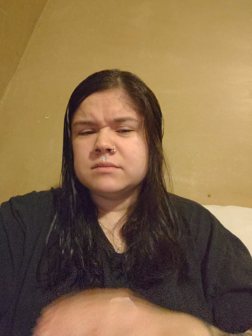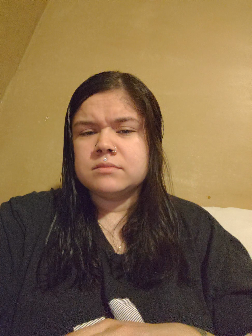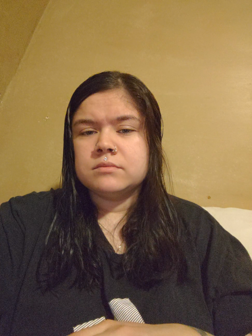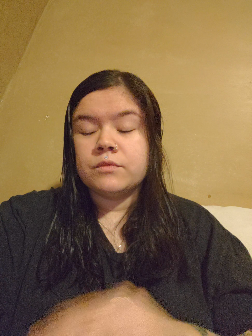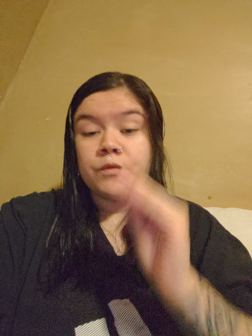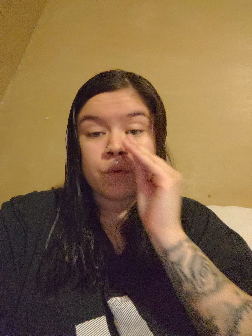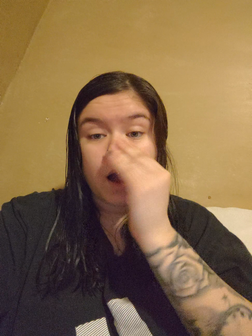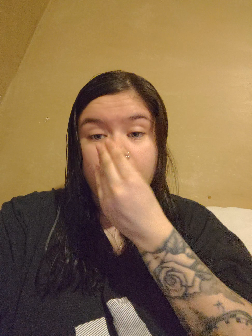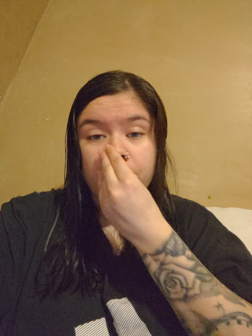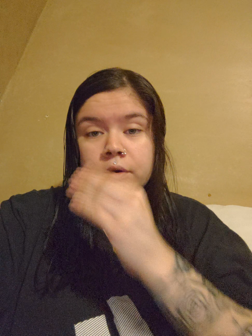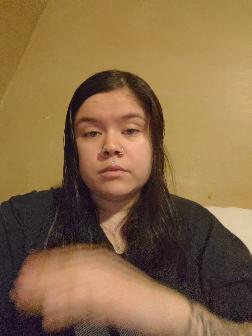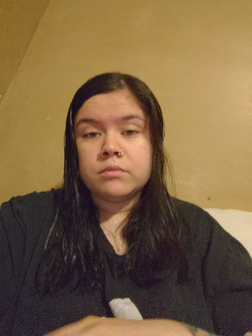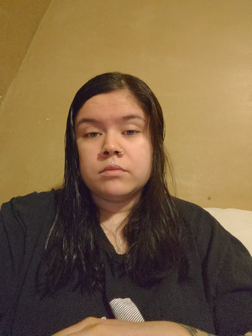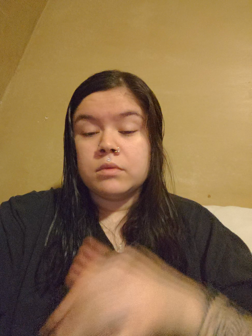flower